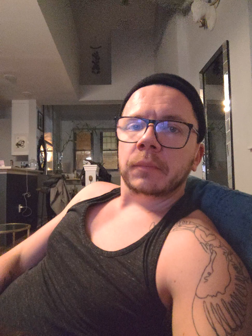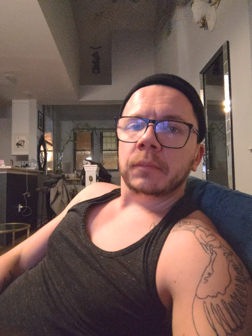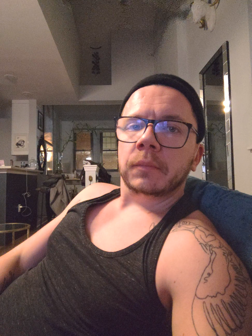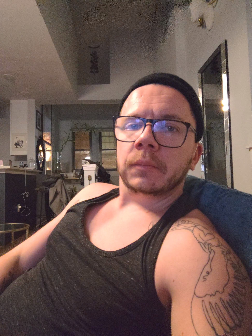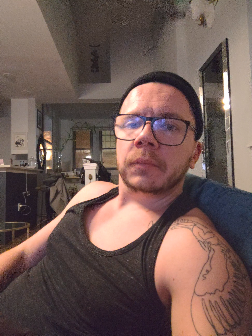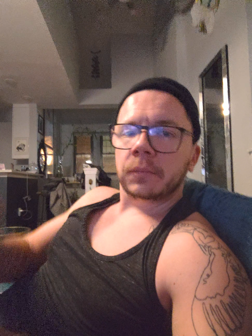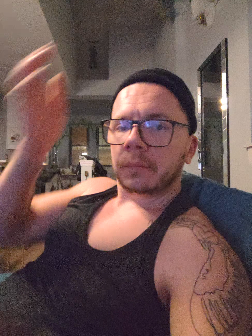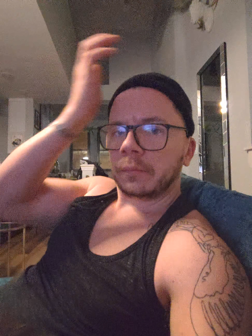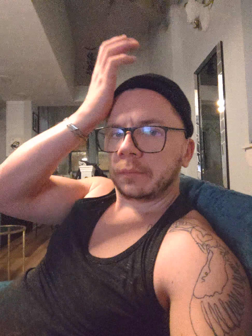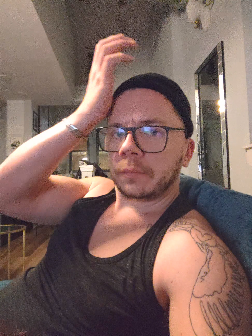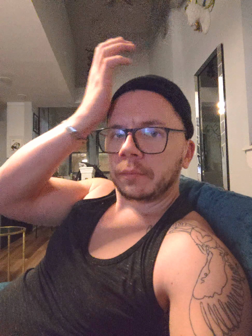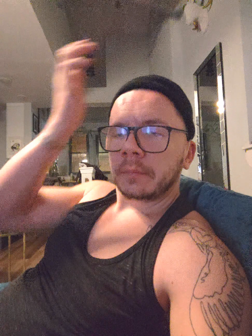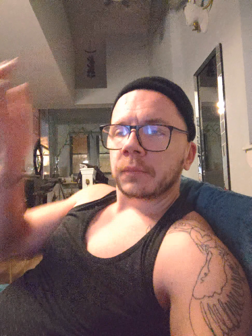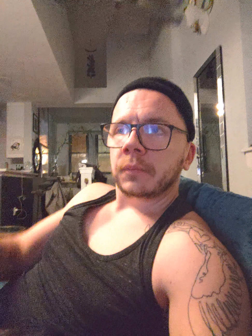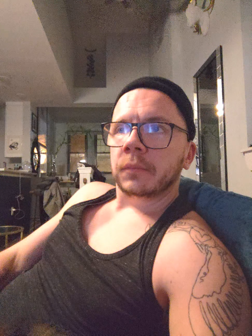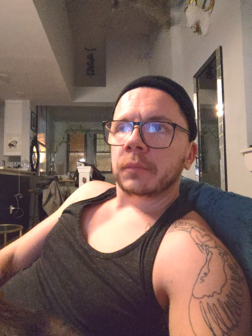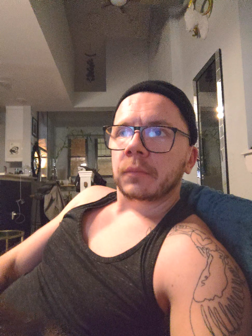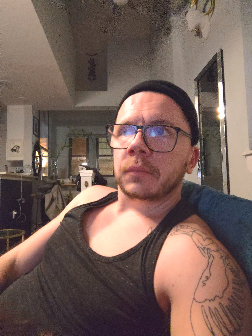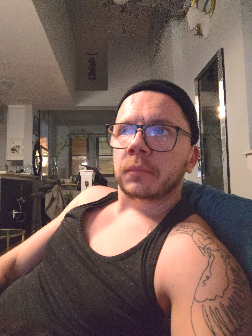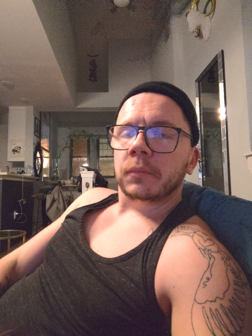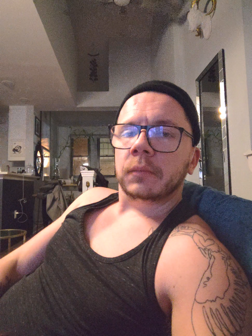garbage